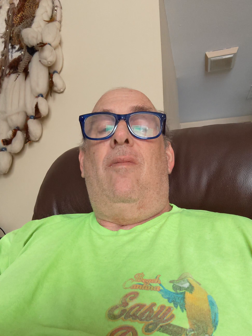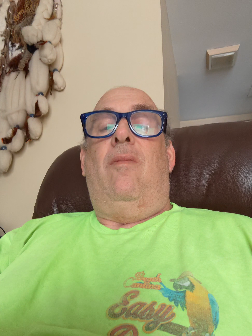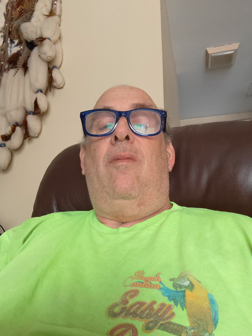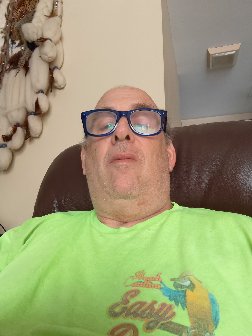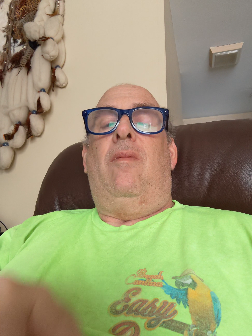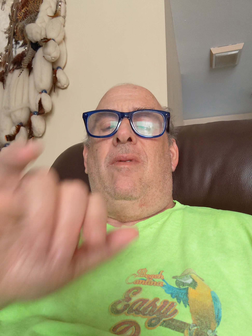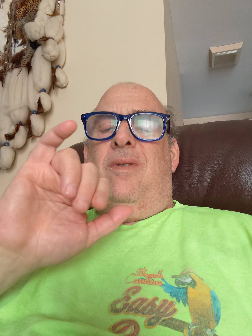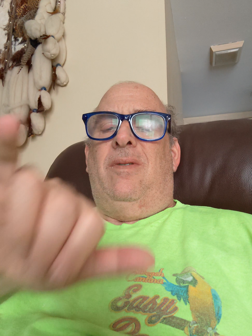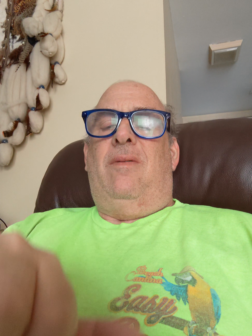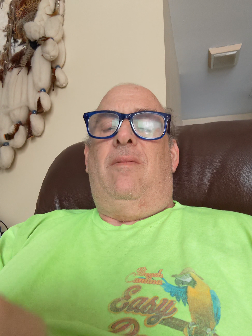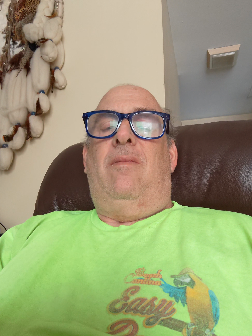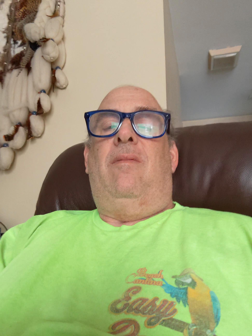stay